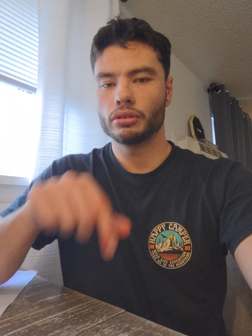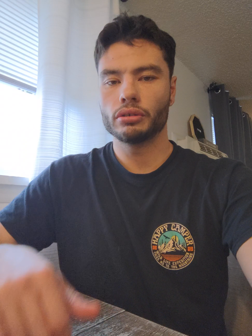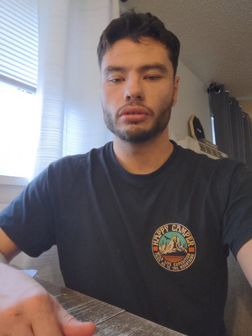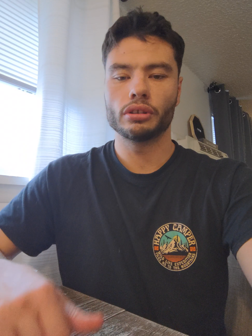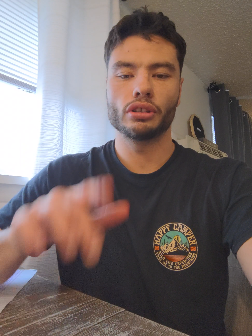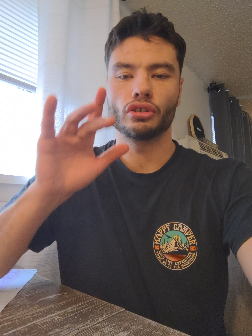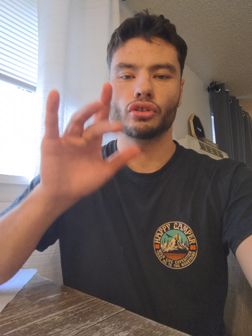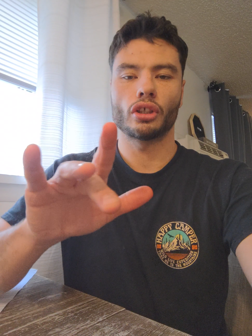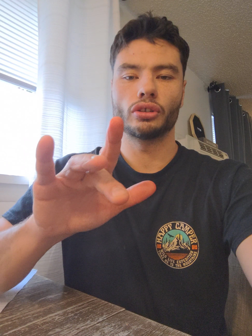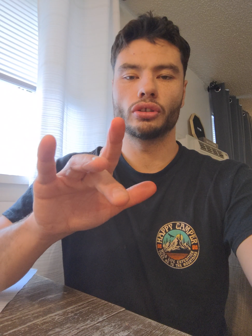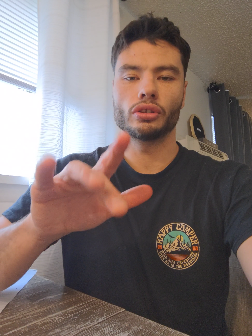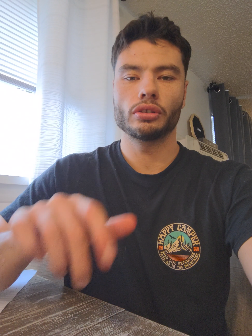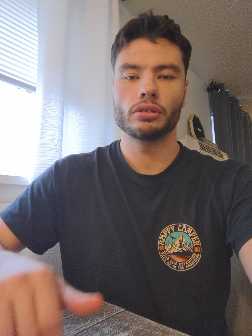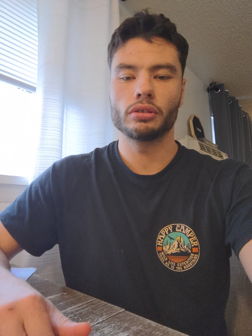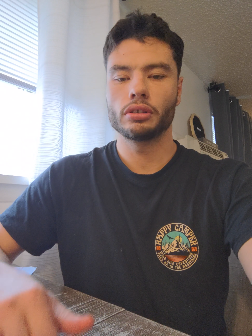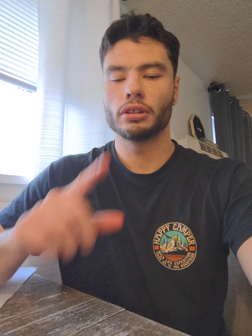touch